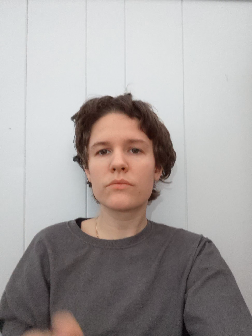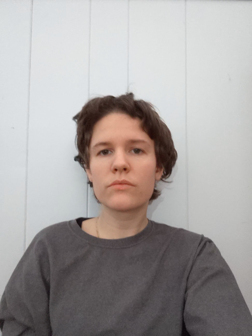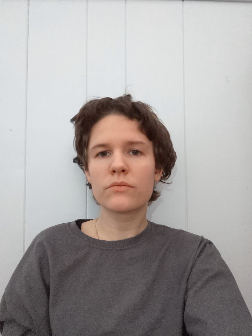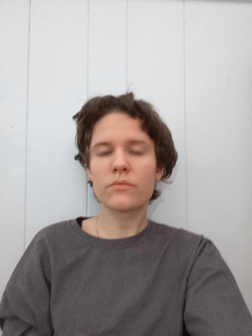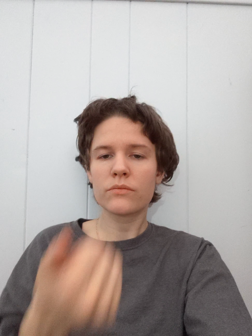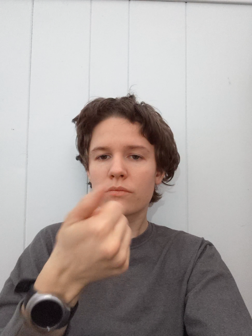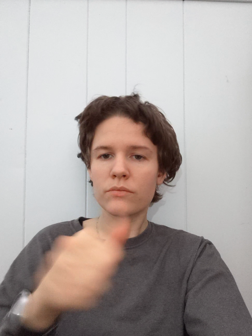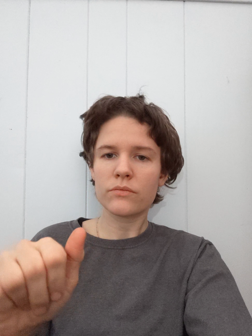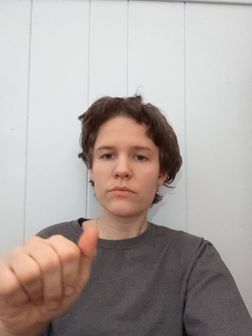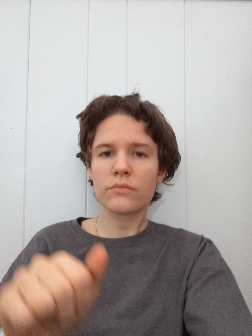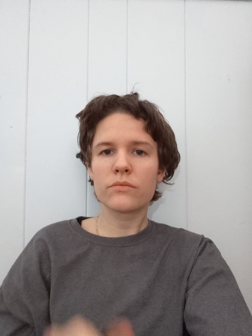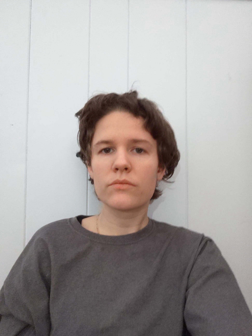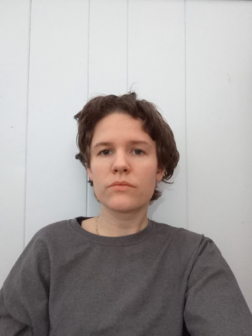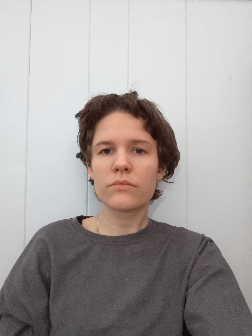any